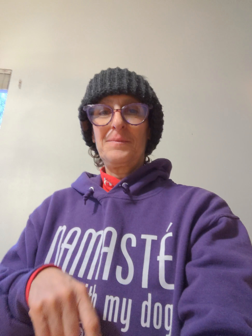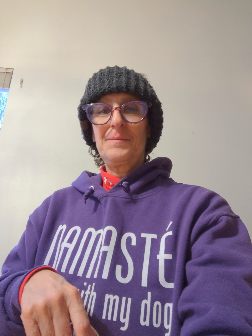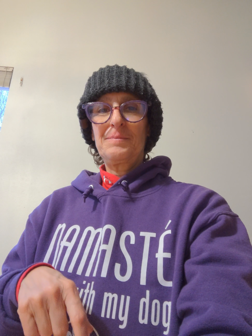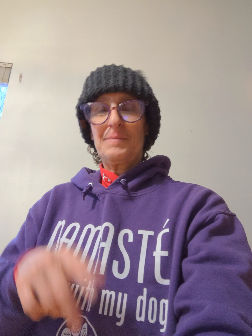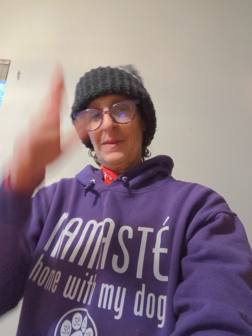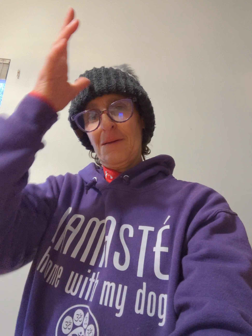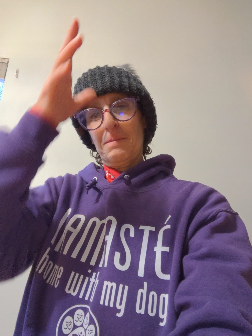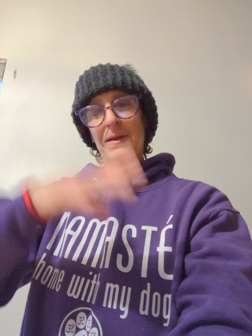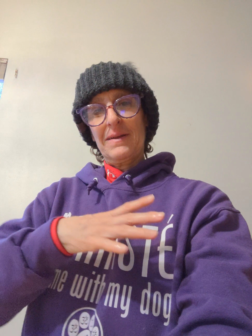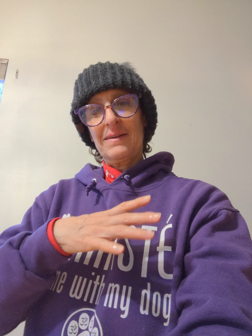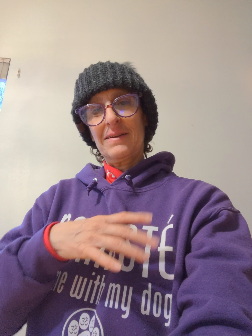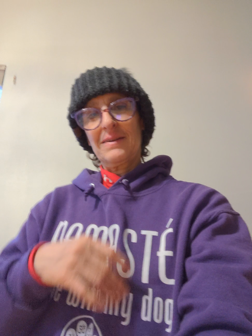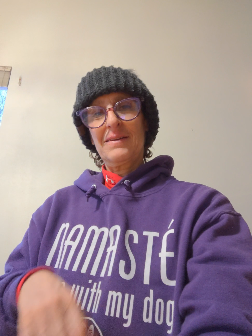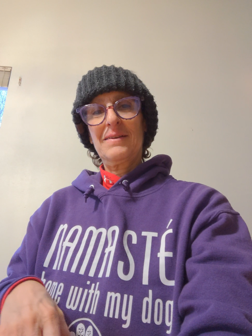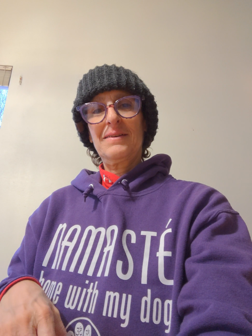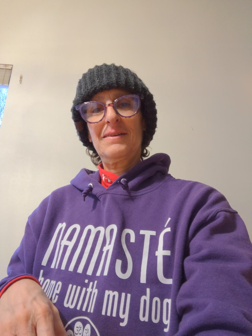man